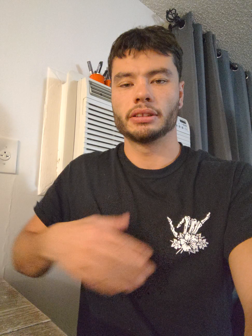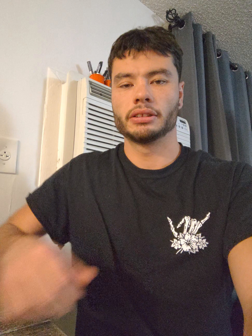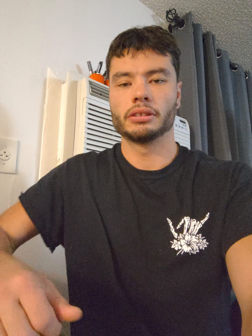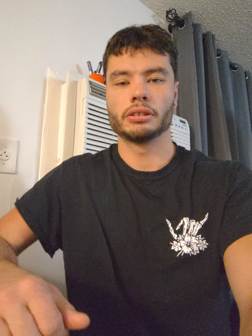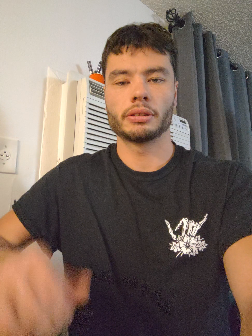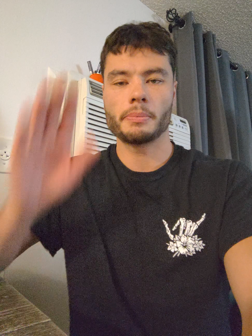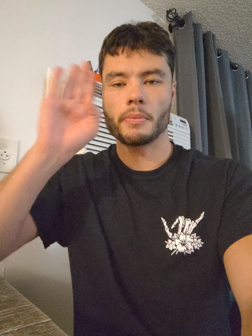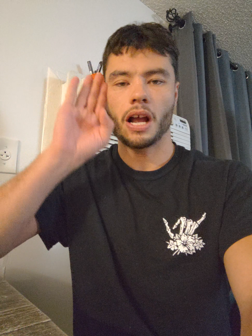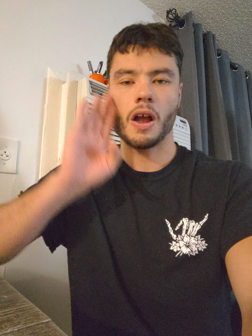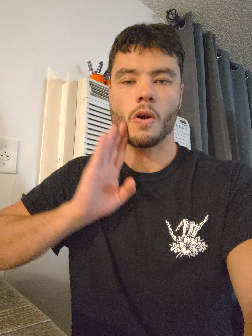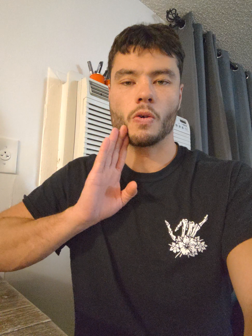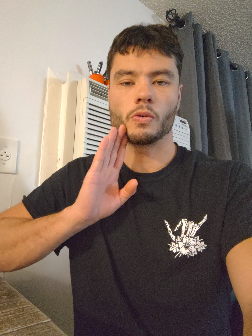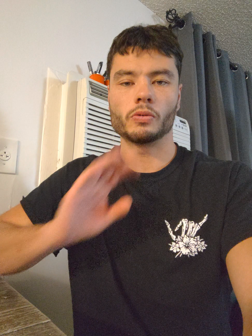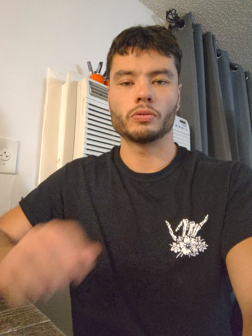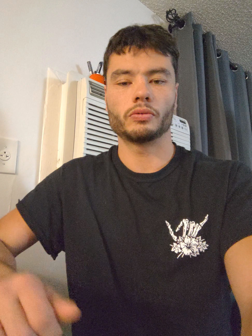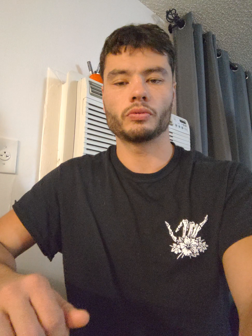brown